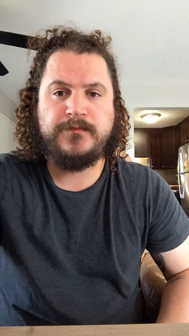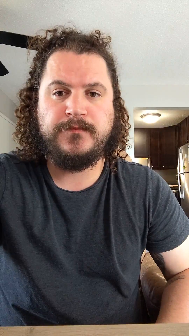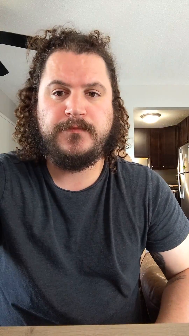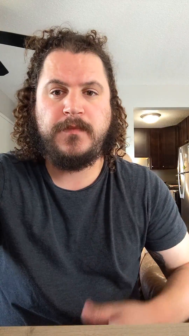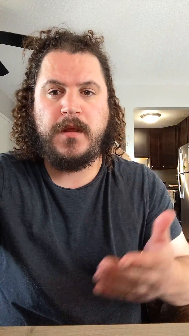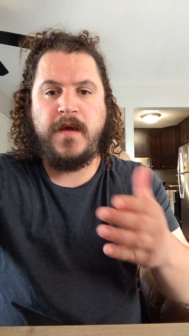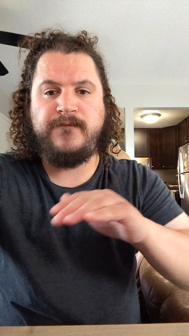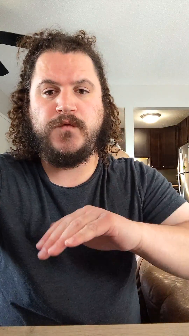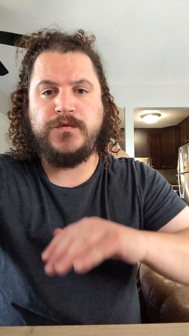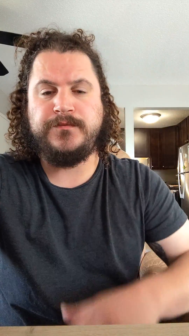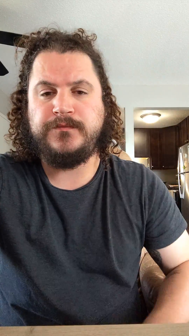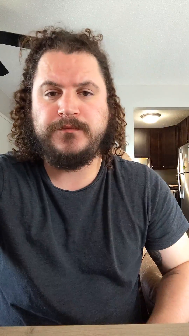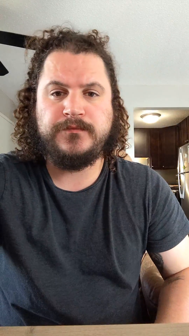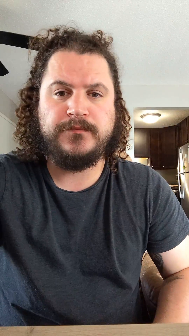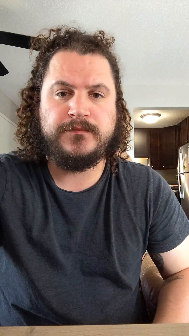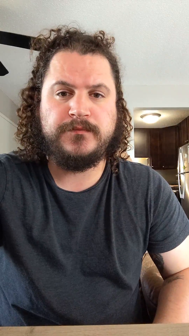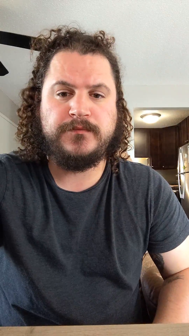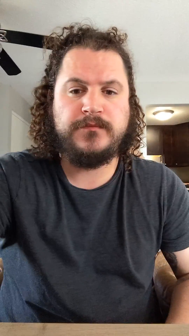cover